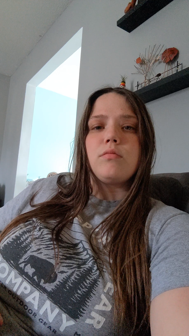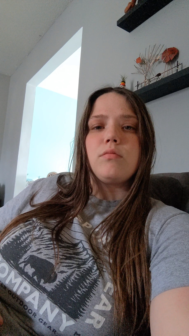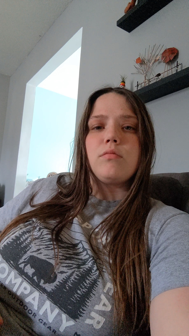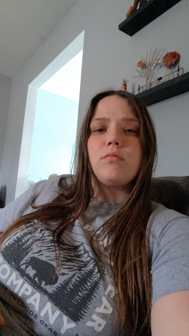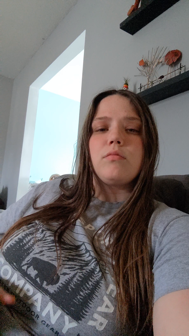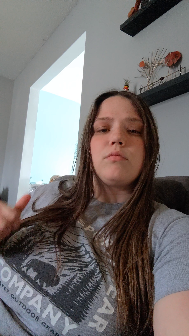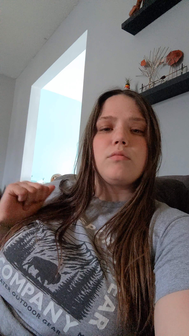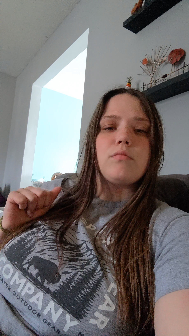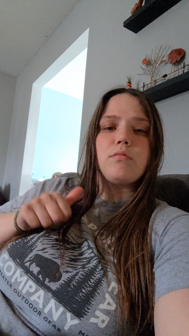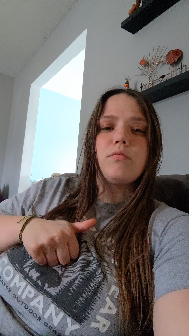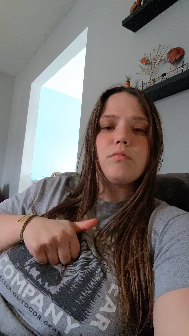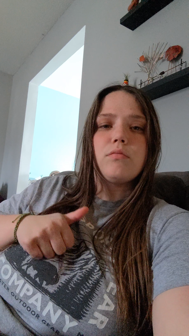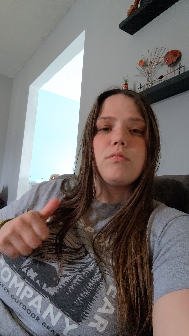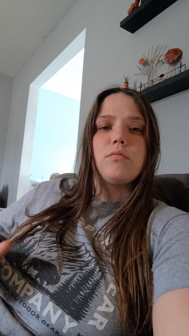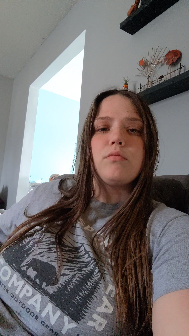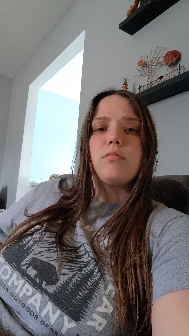coats